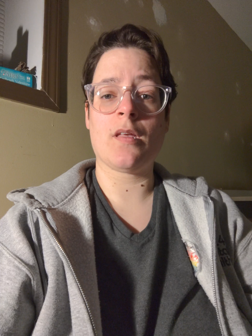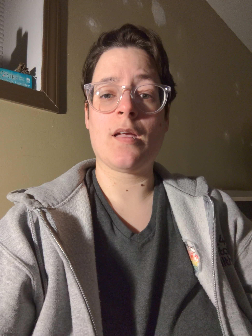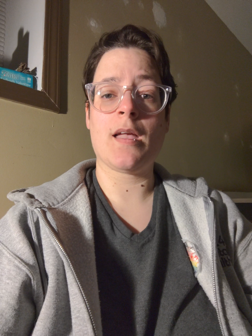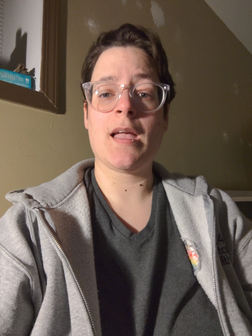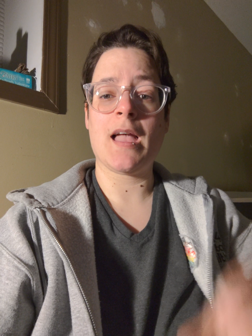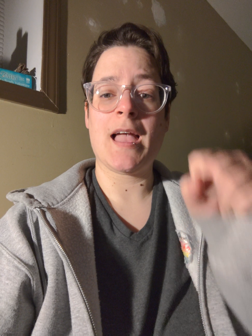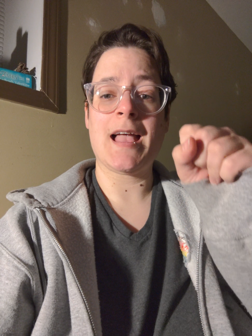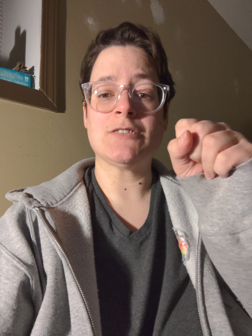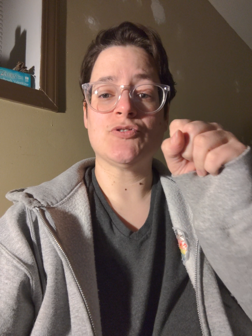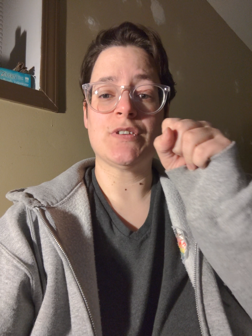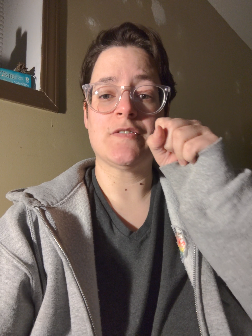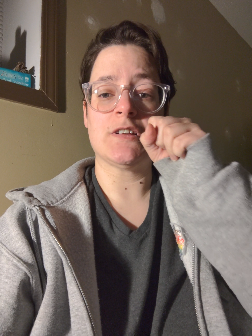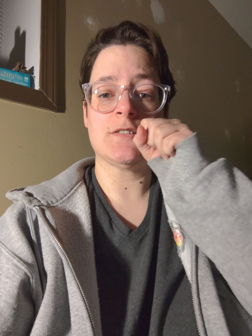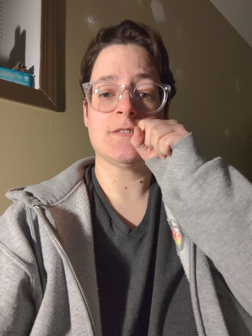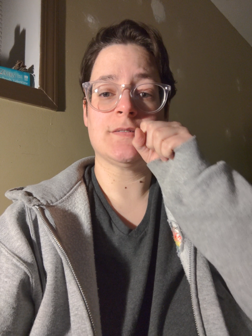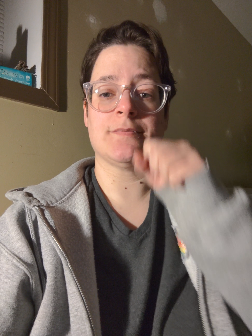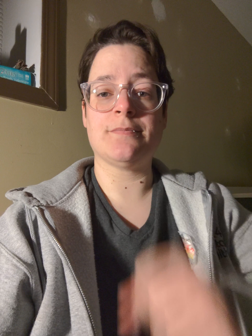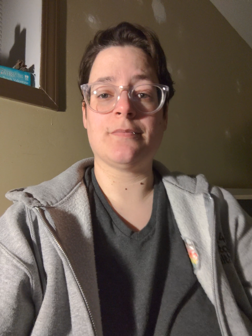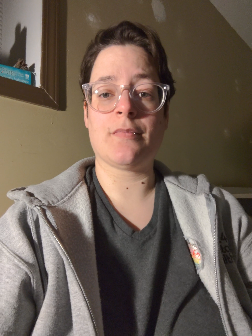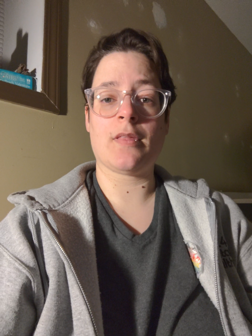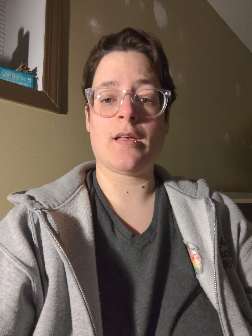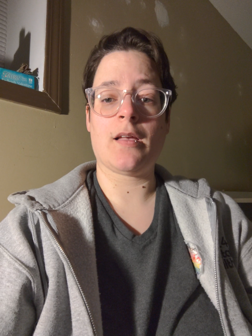carrot